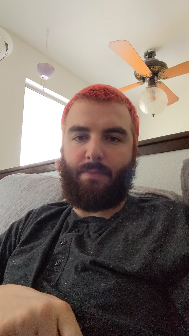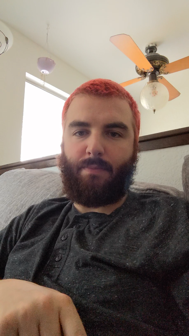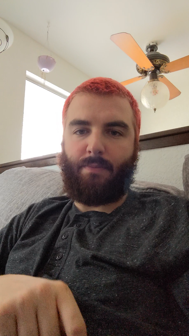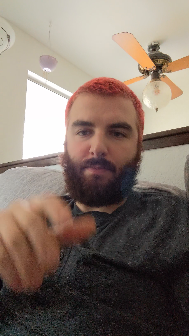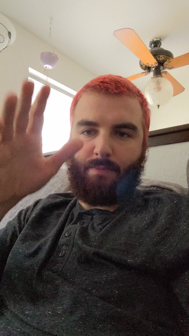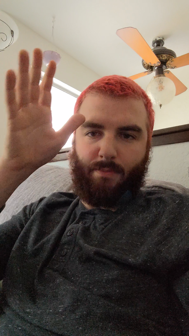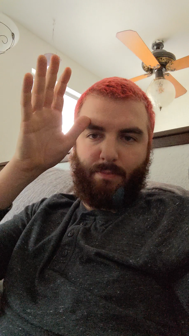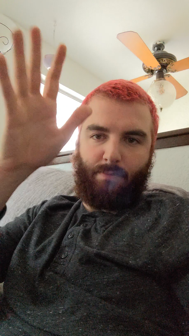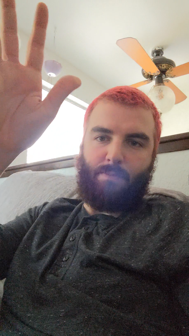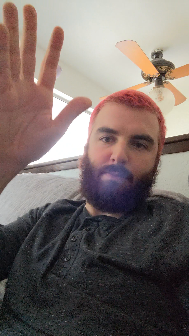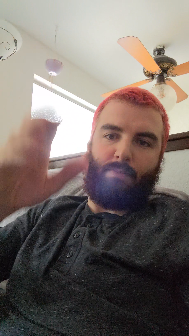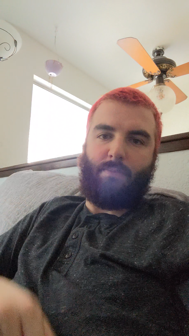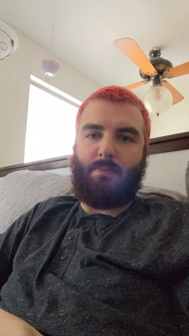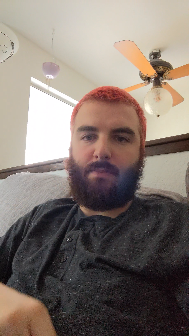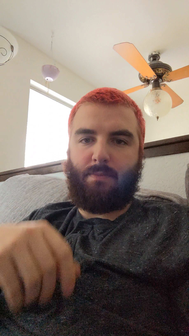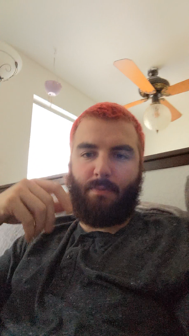moose